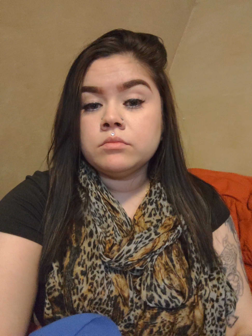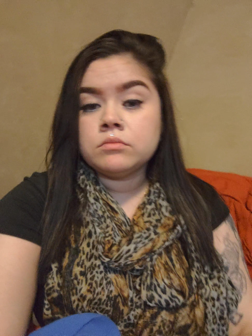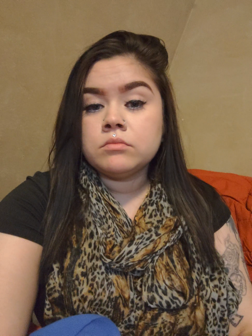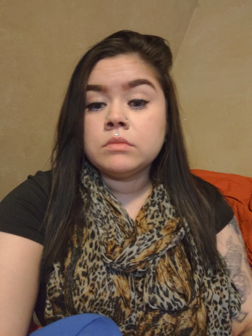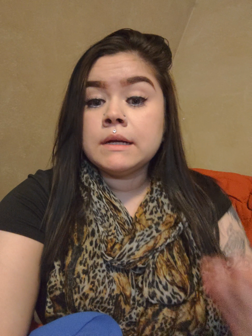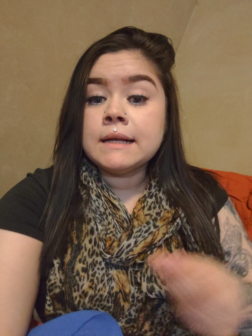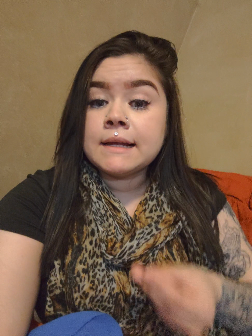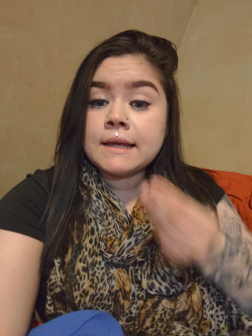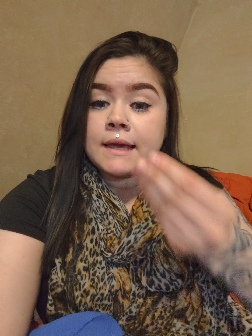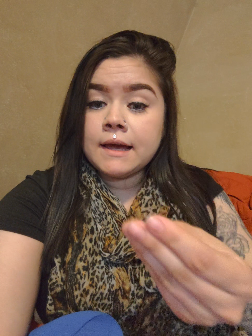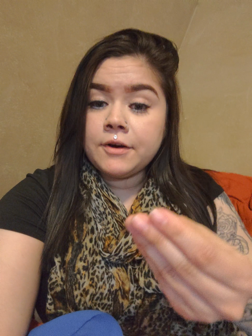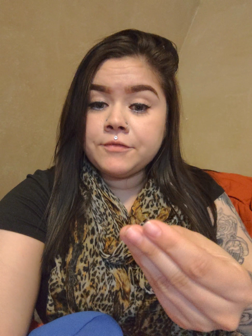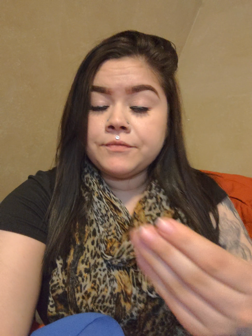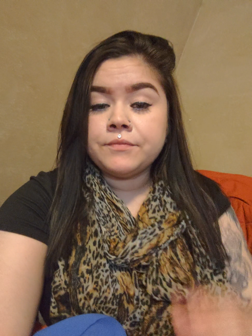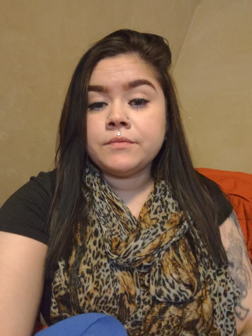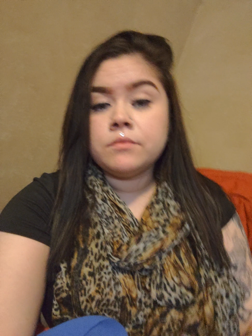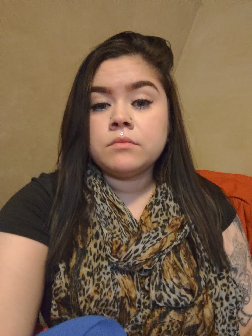give